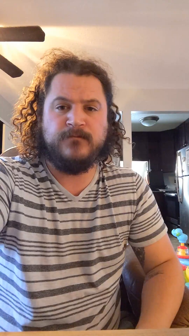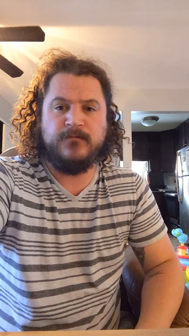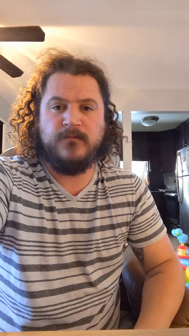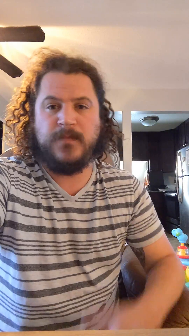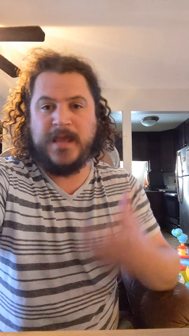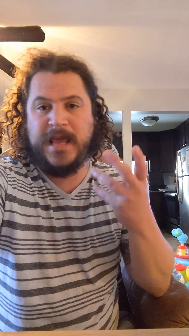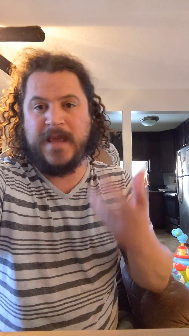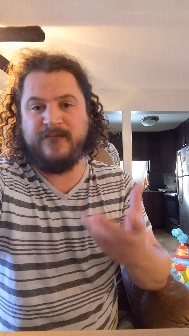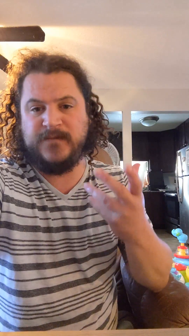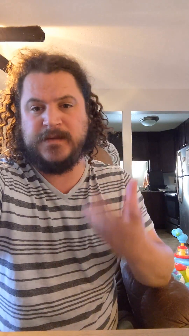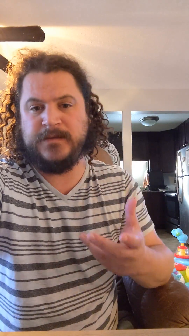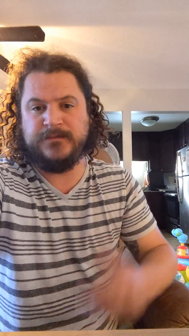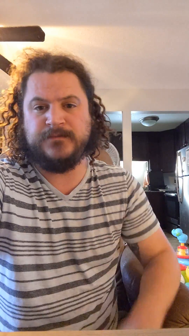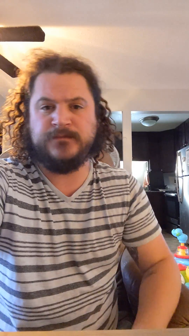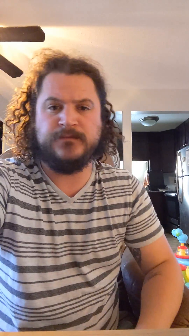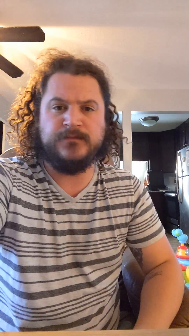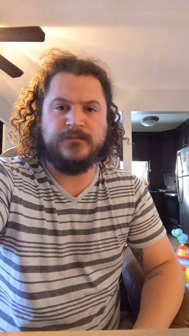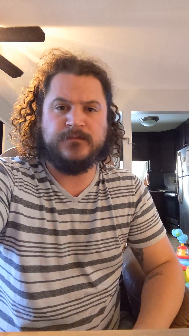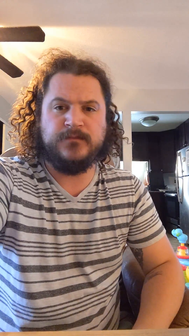heavy